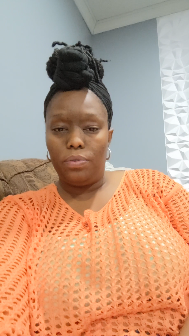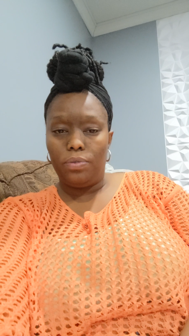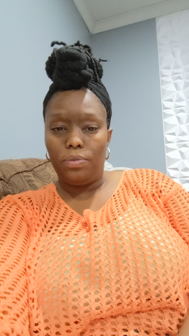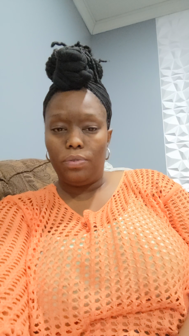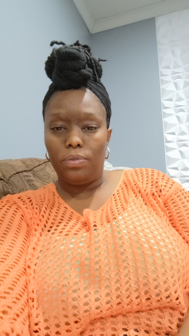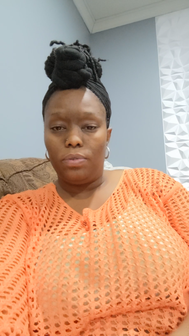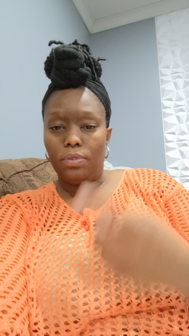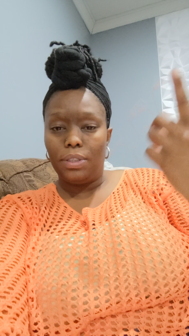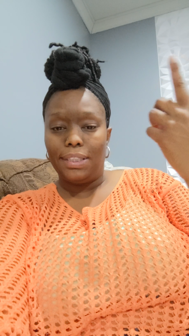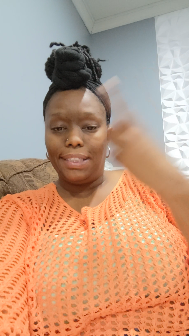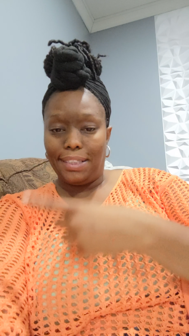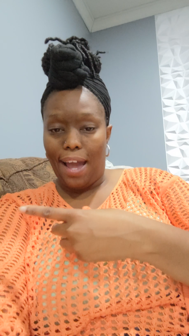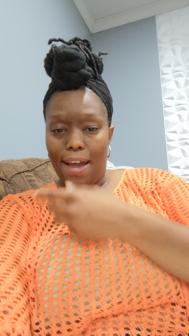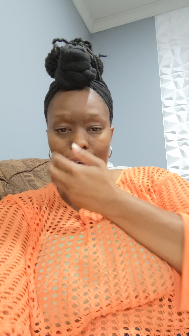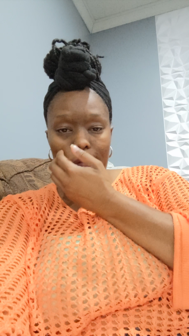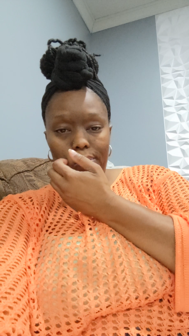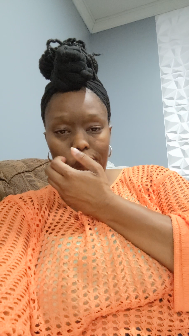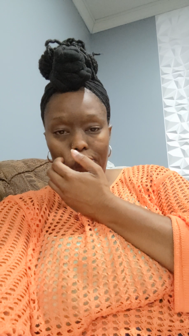day